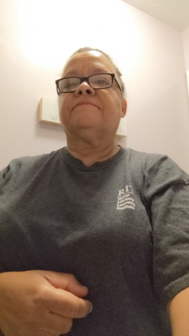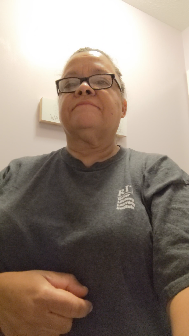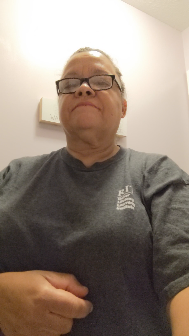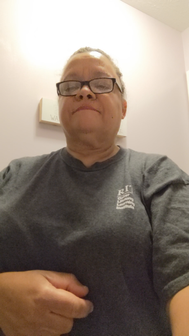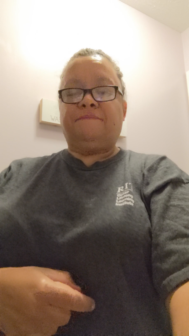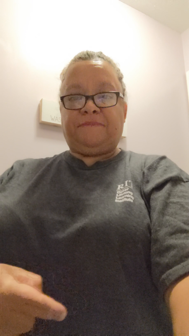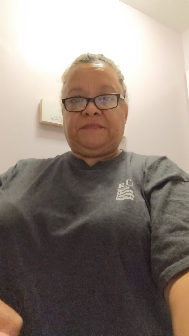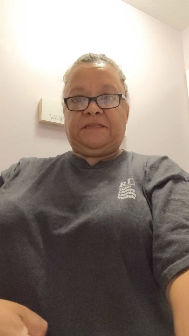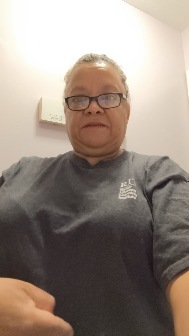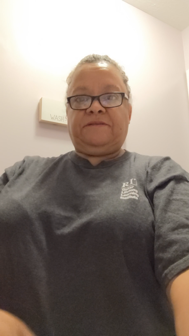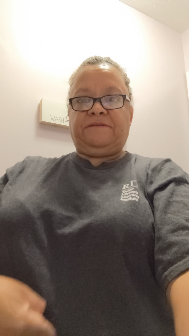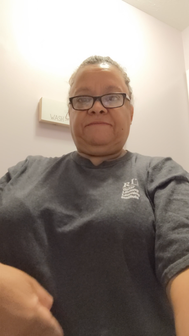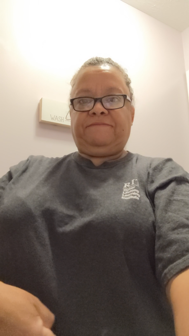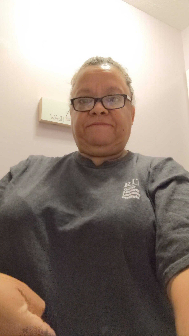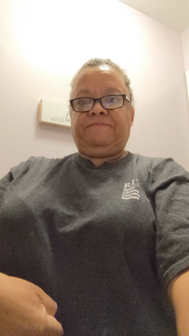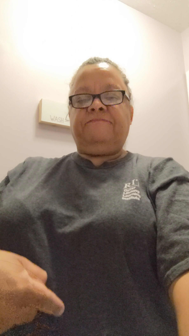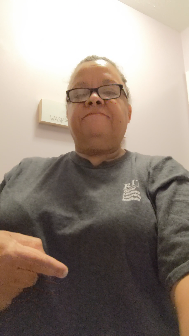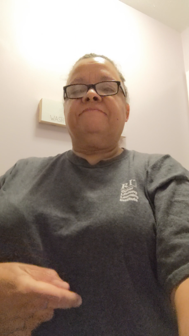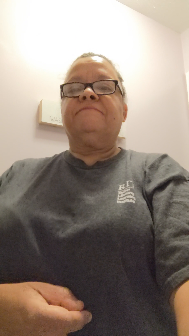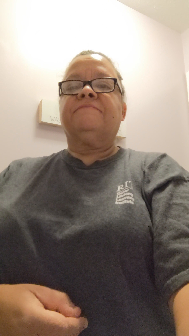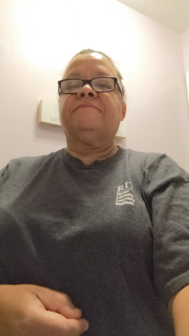belly button